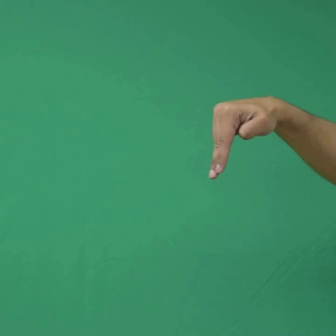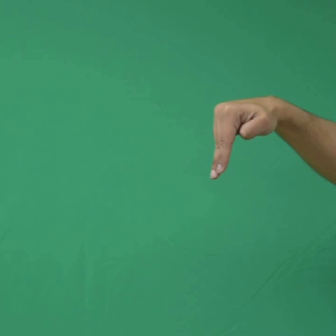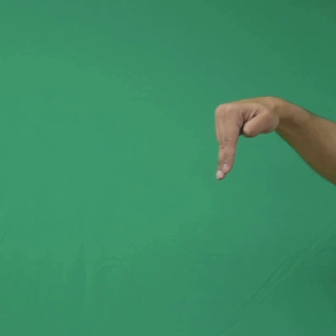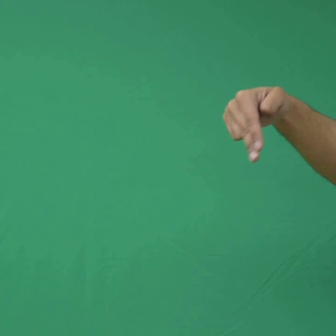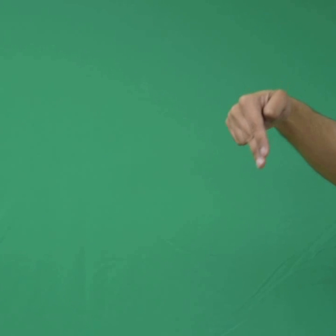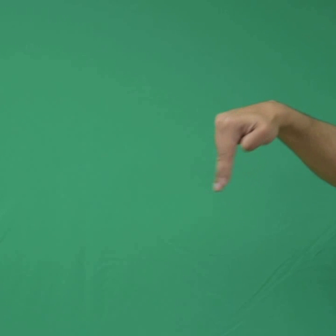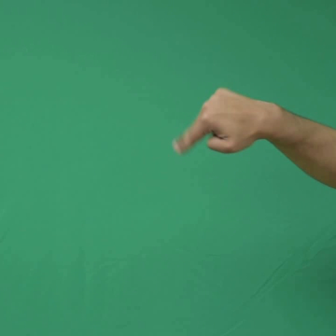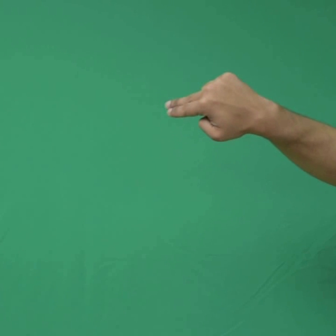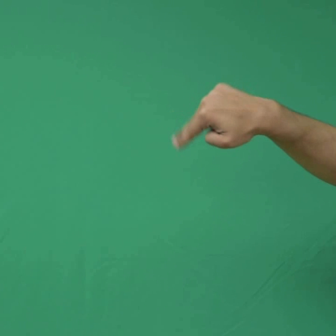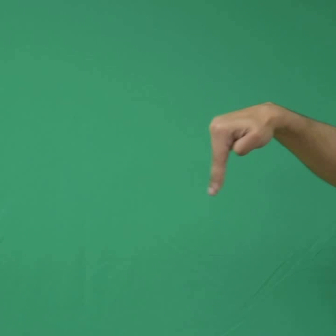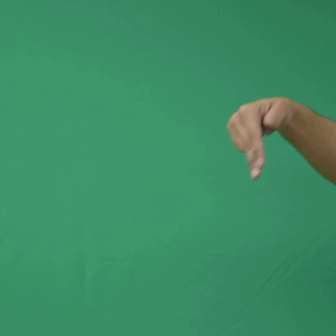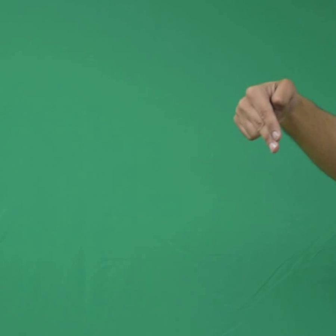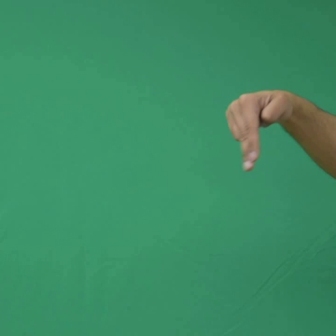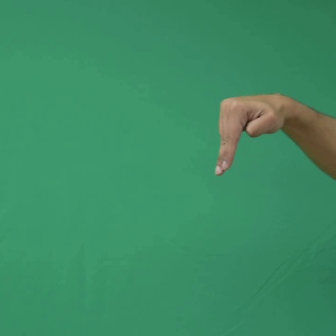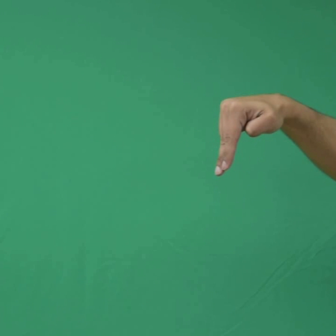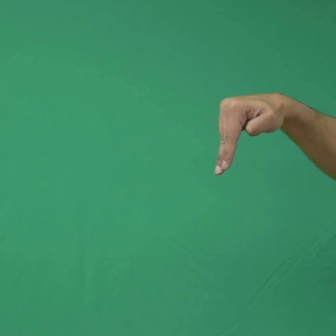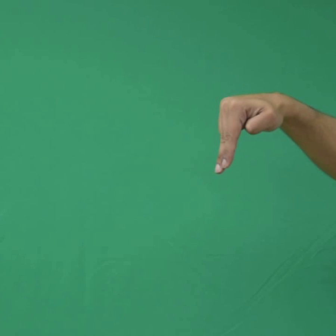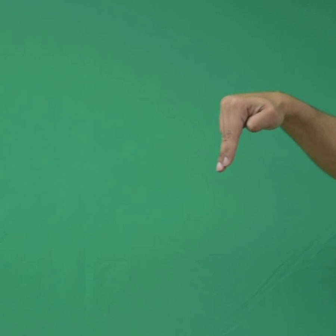Ñ